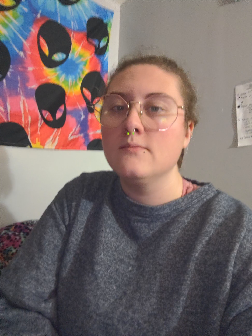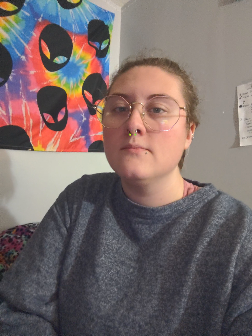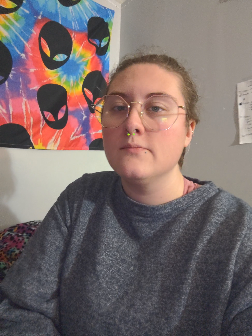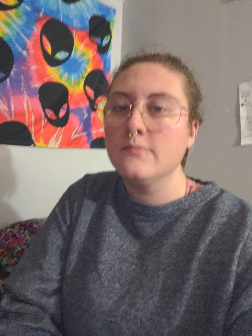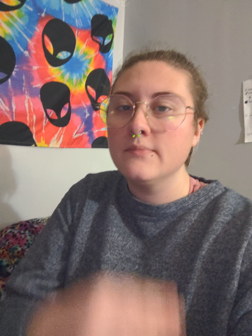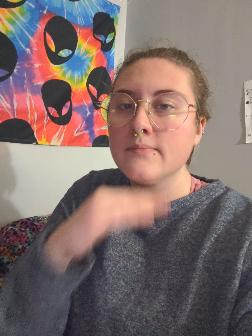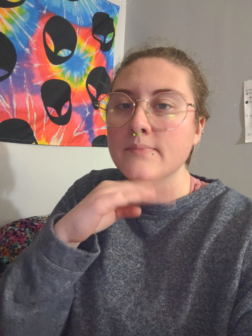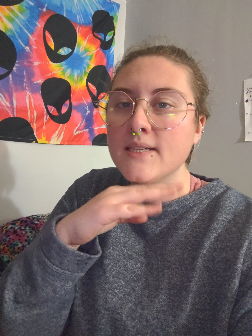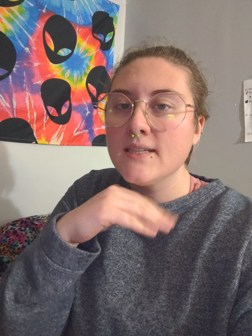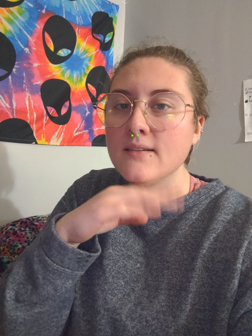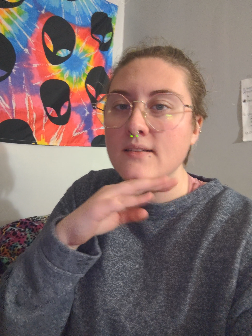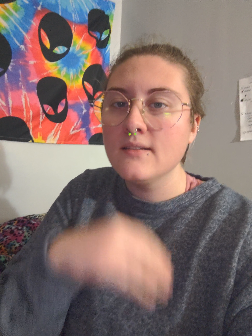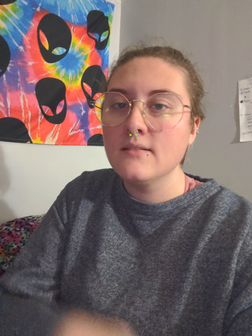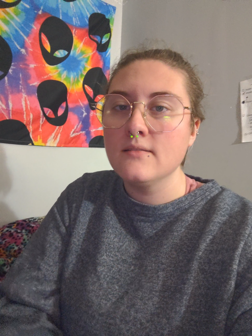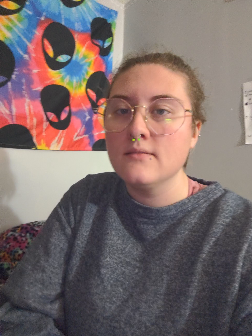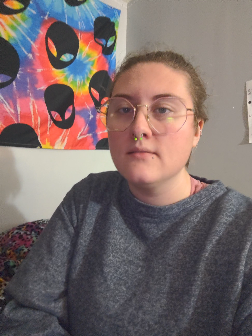pig